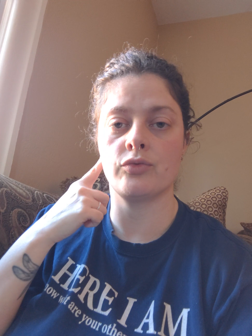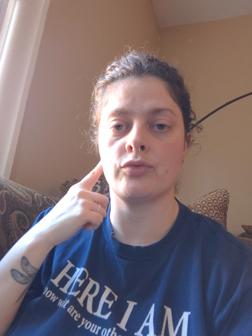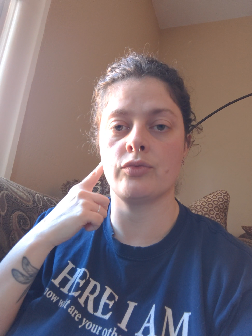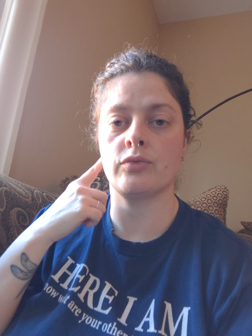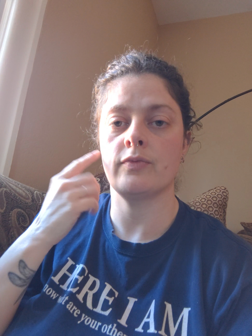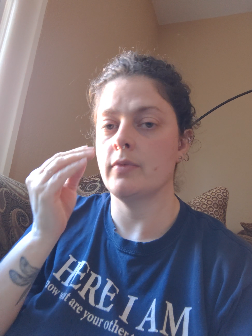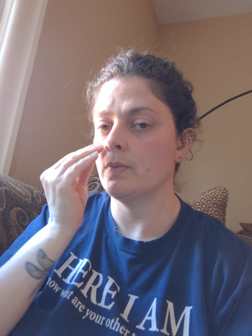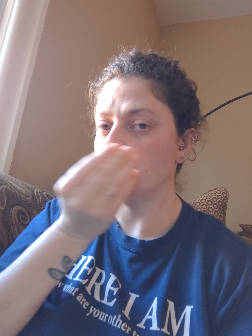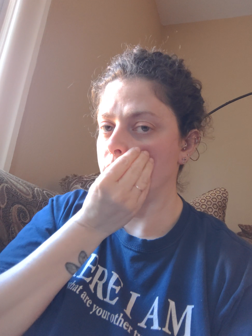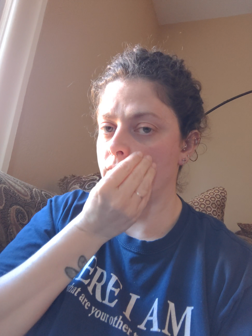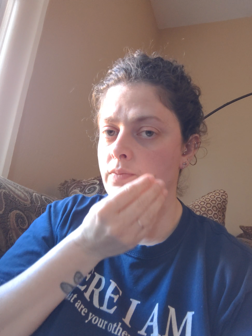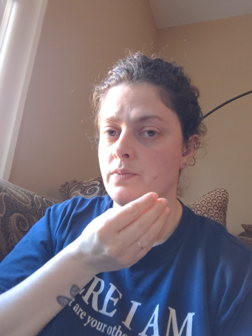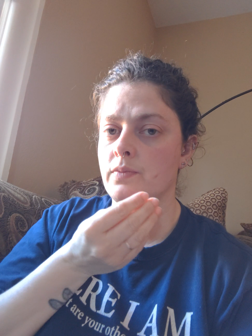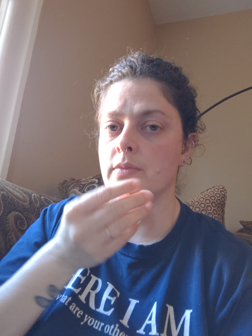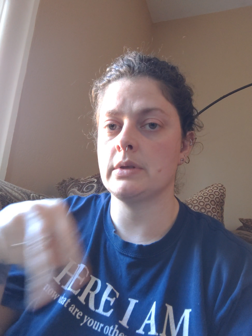flower